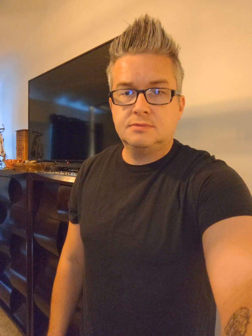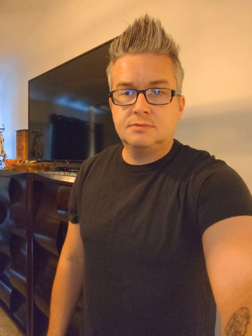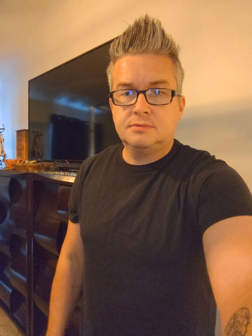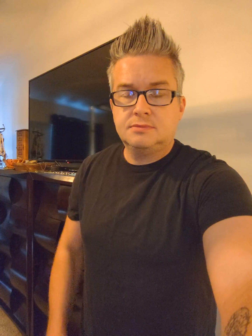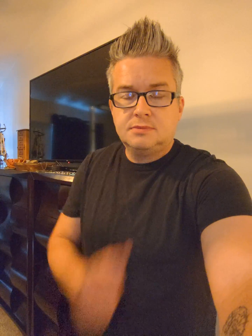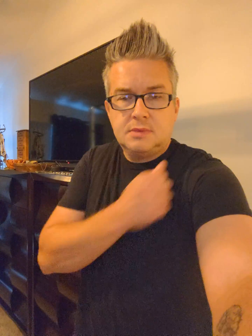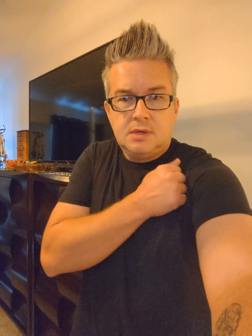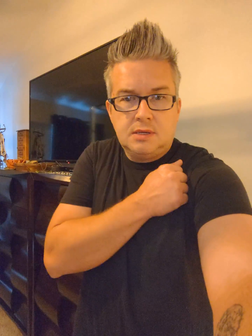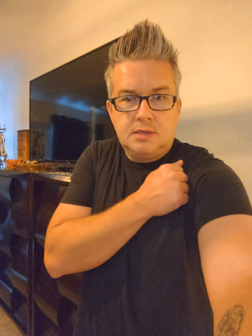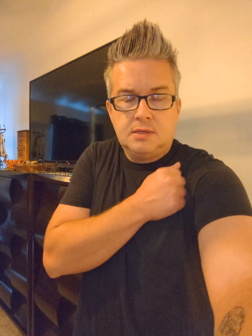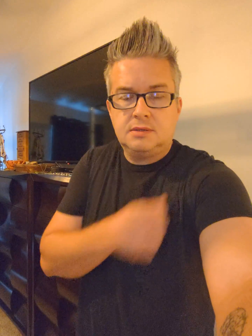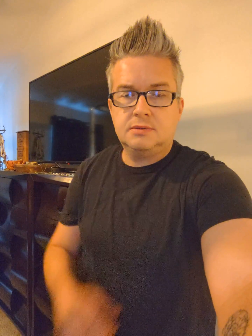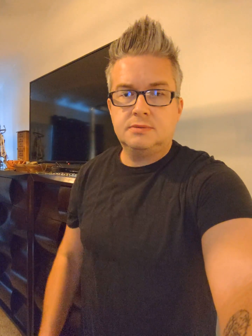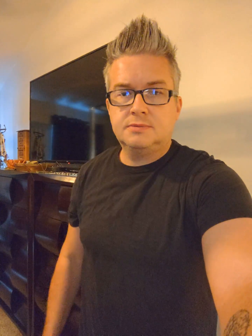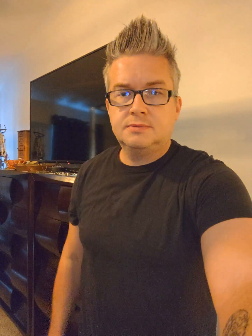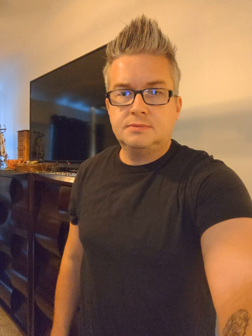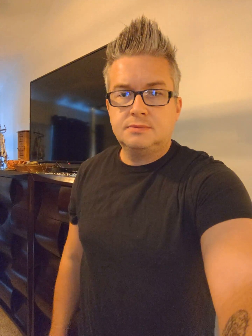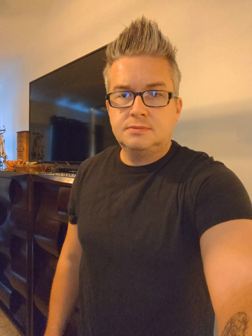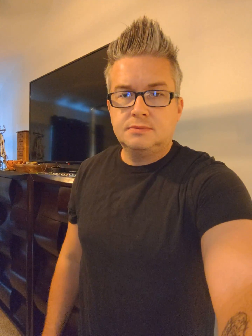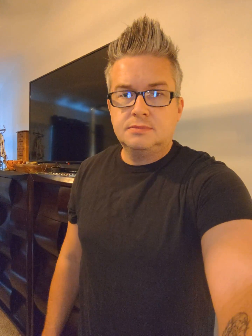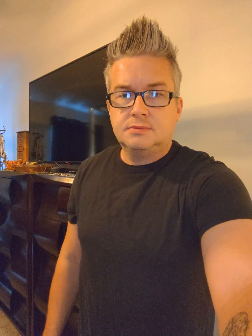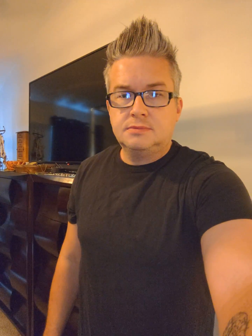hug